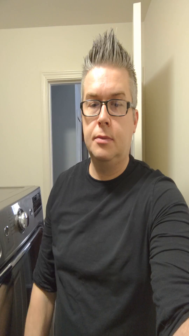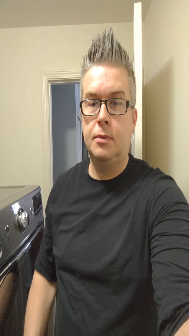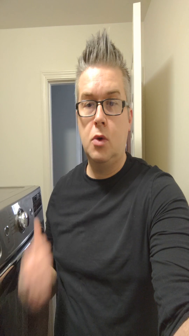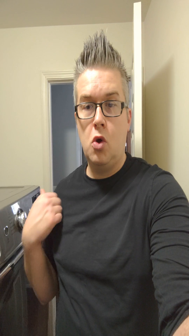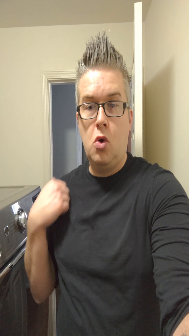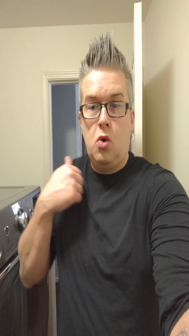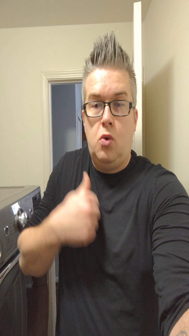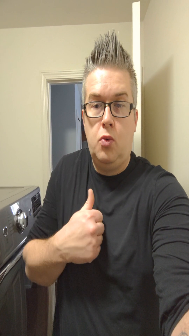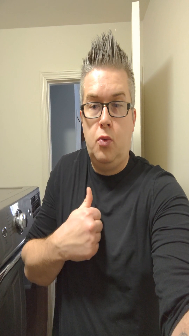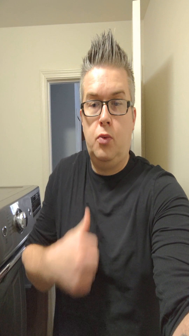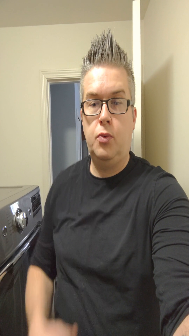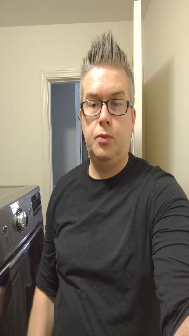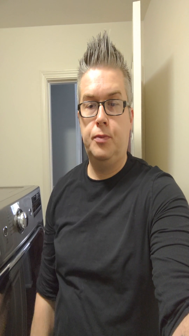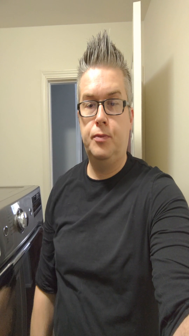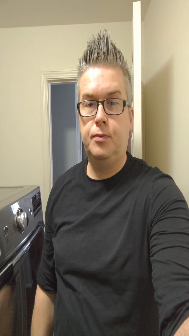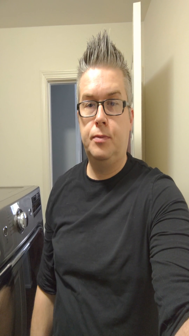jacket